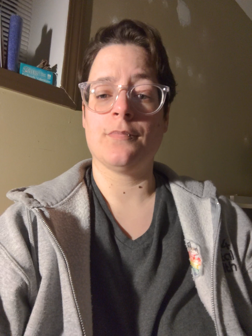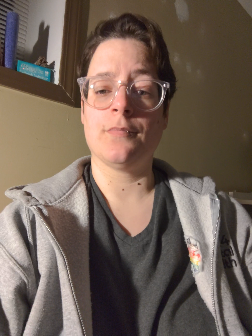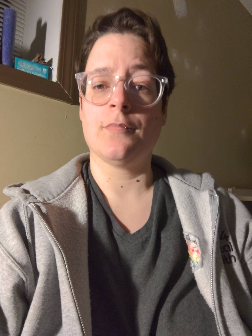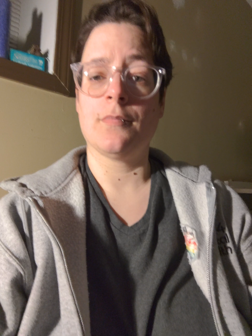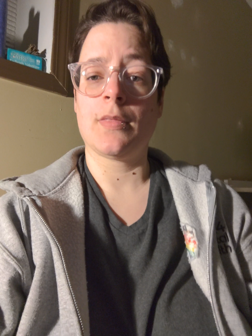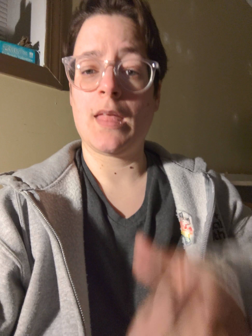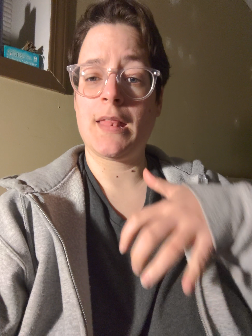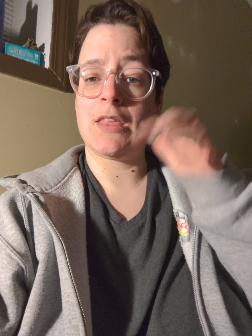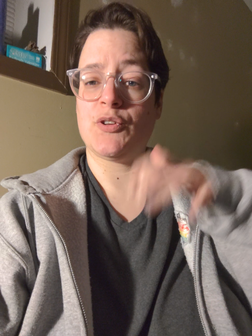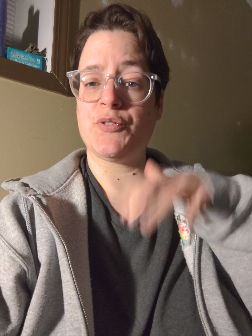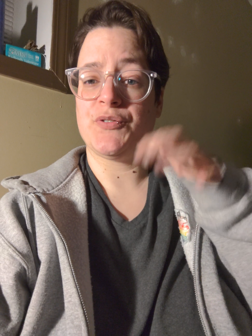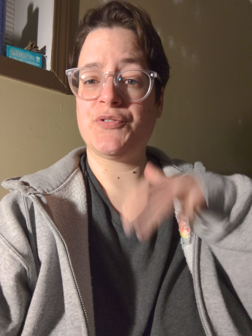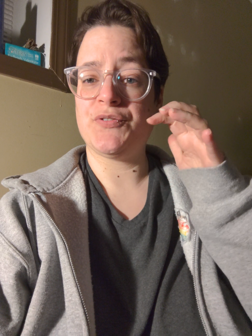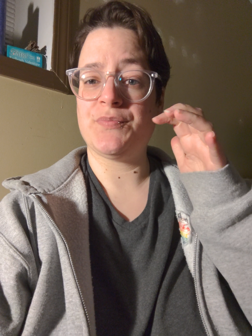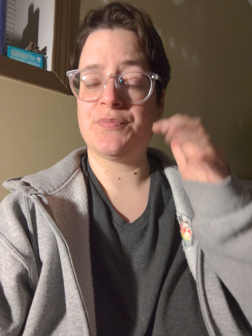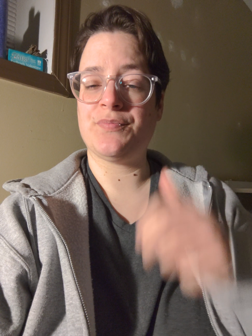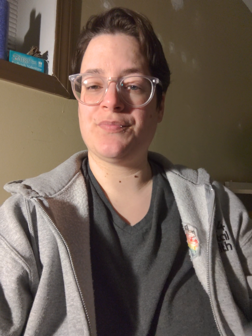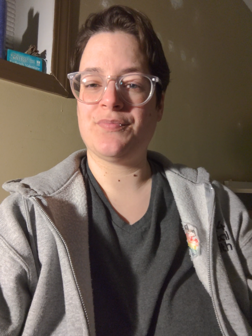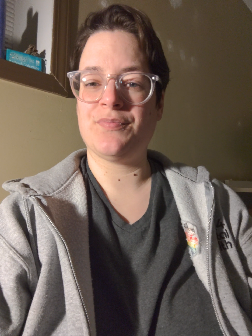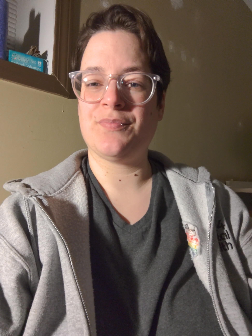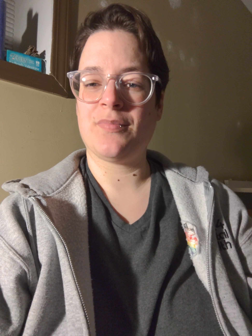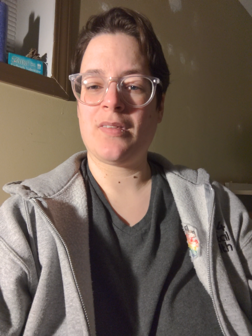alligator